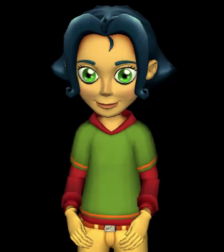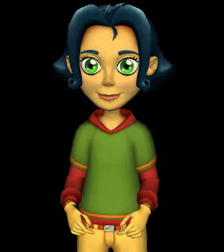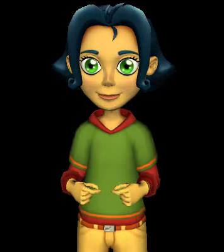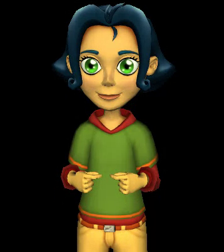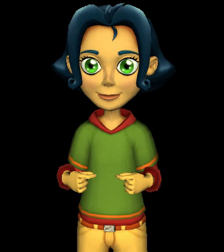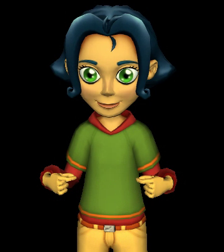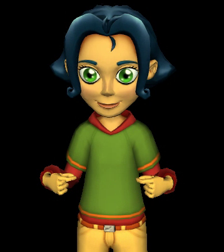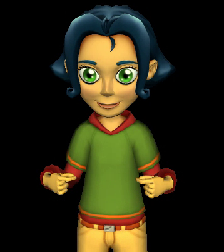واسع